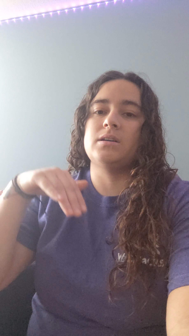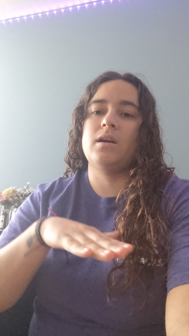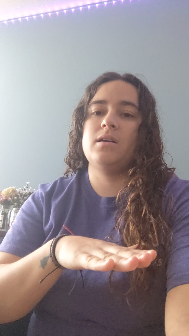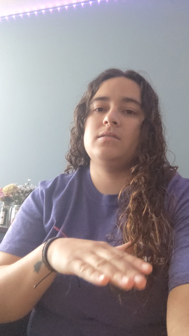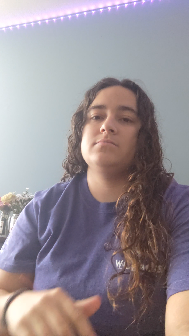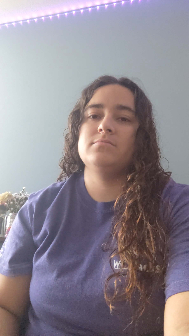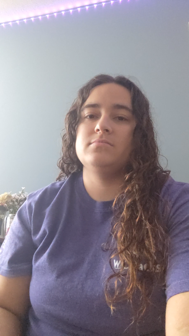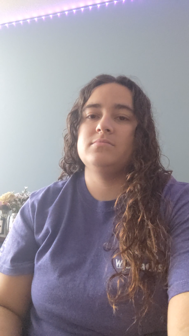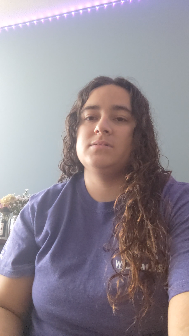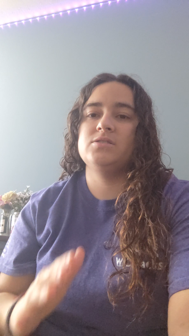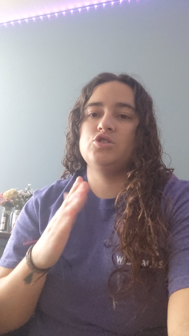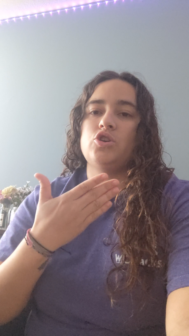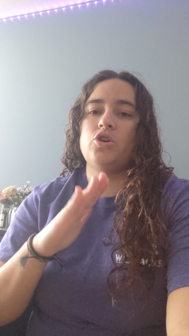share